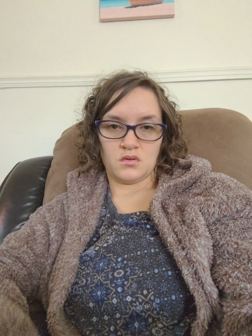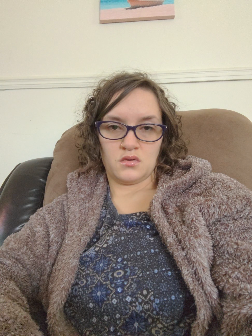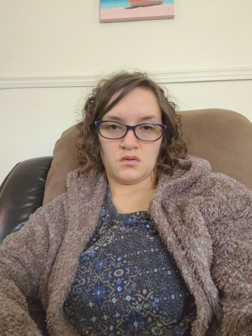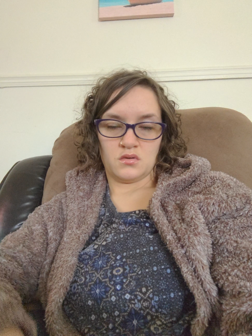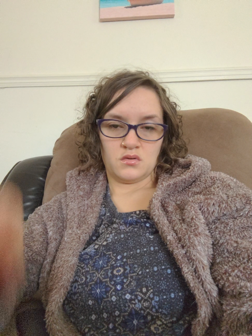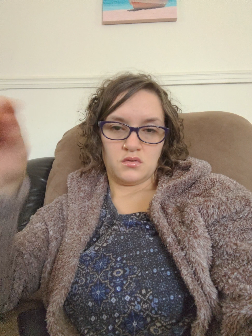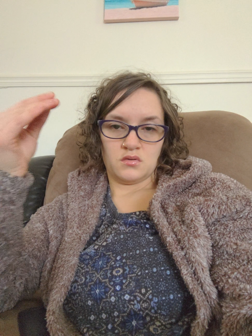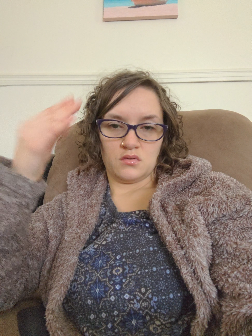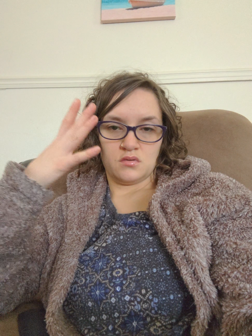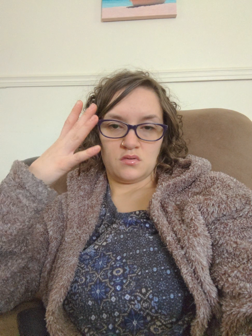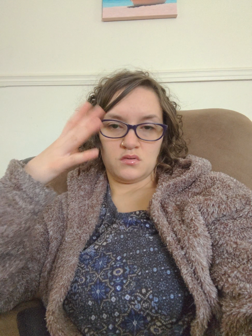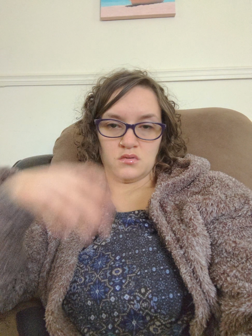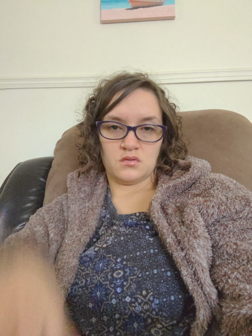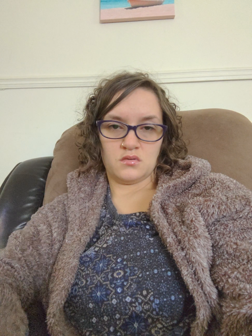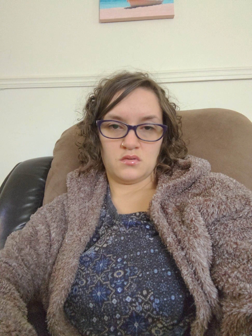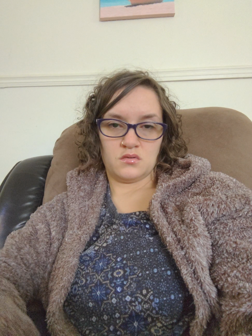sun